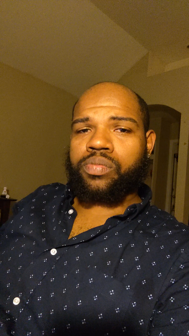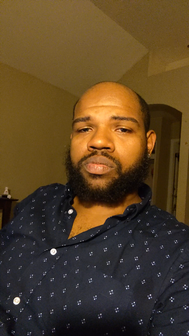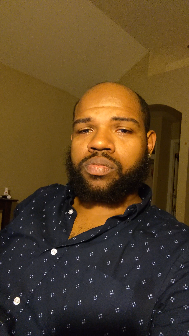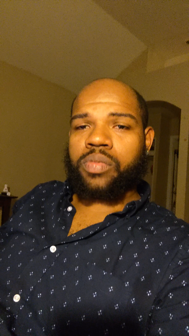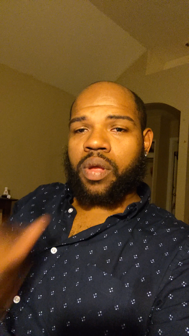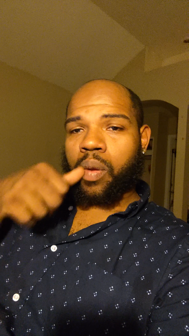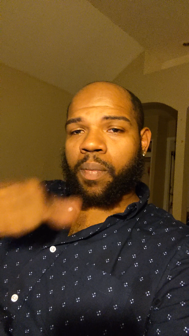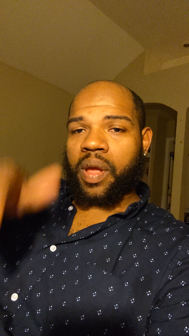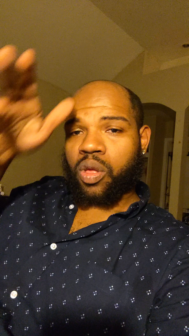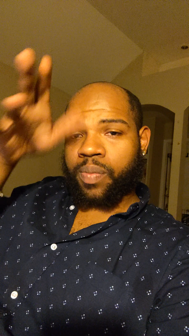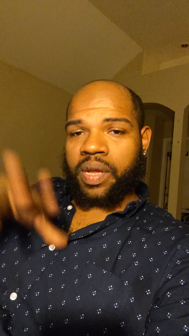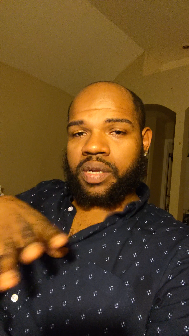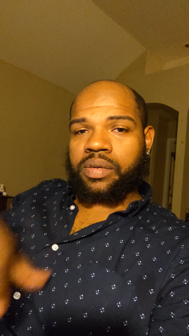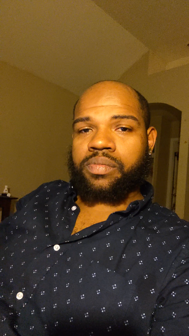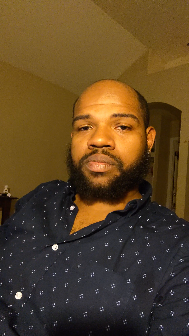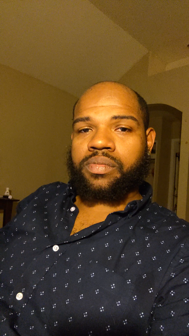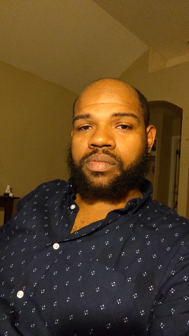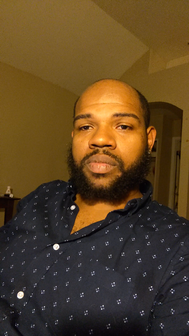mailman